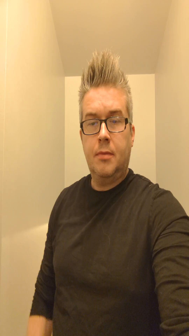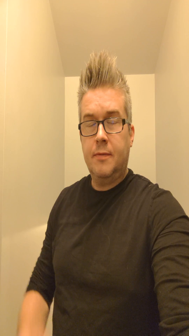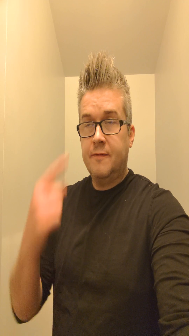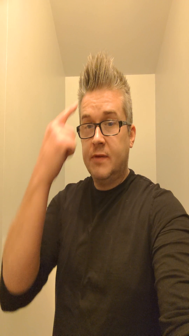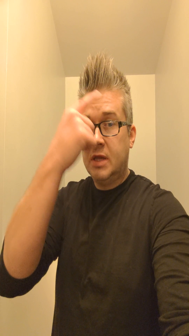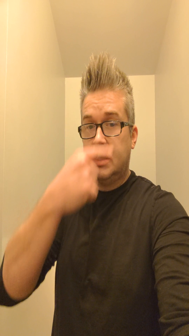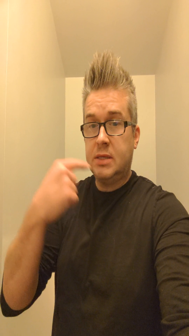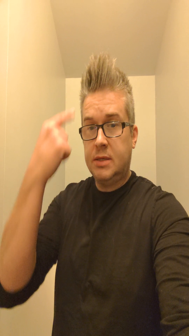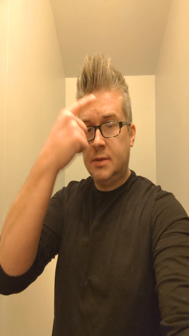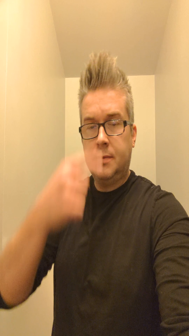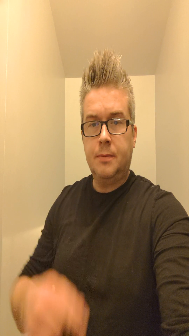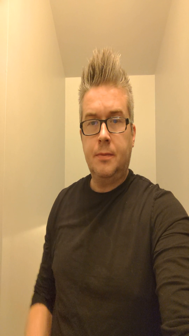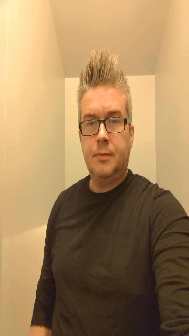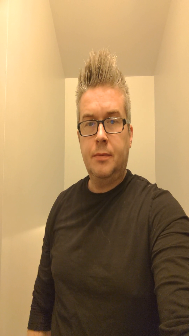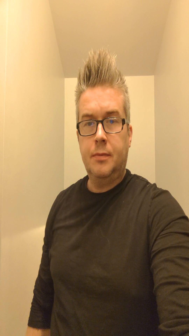face